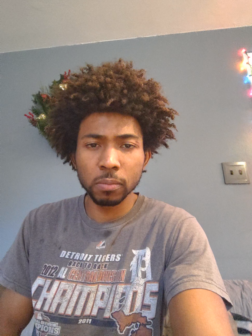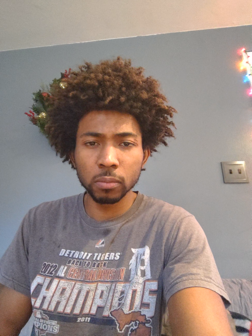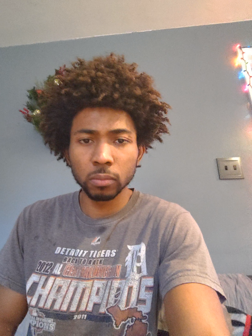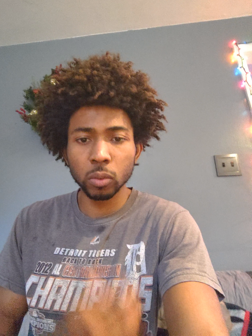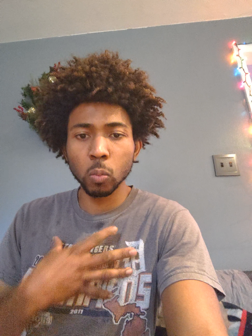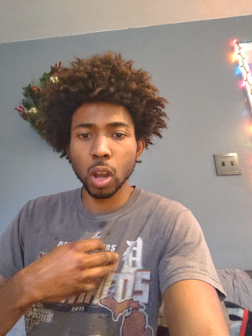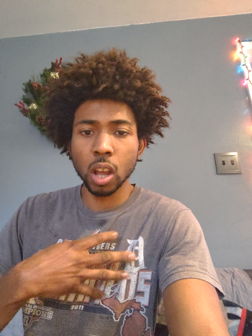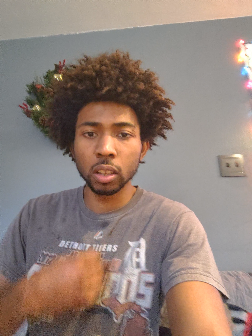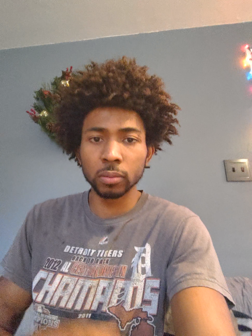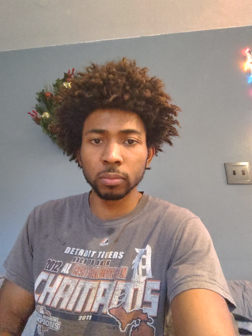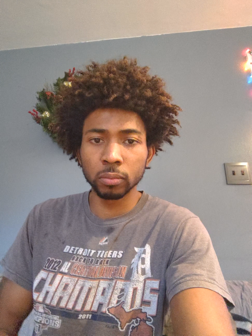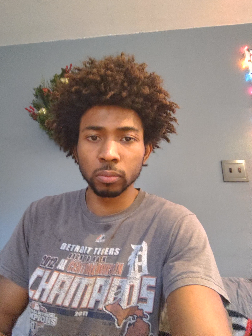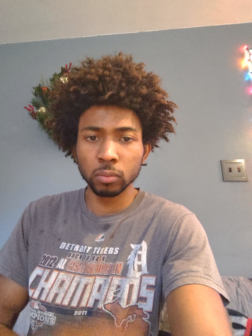white